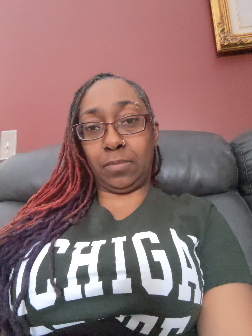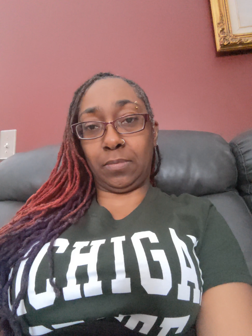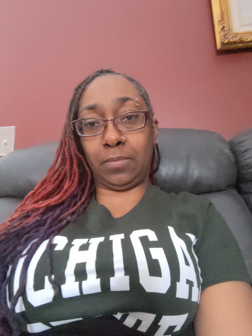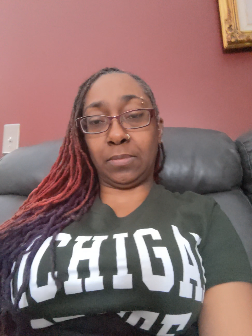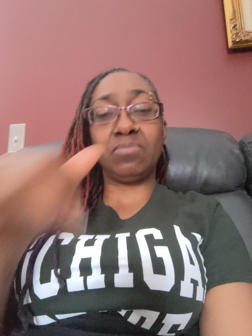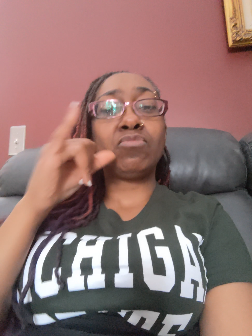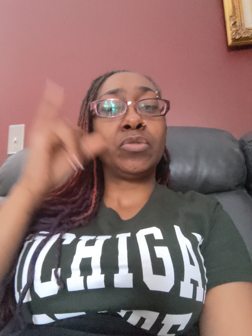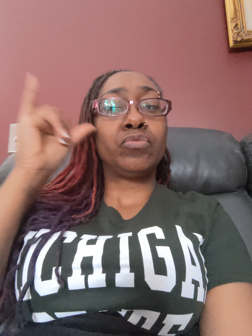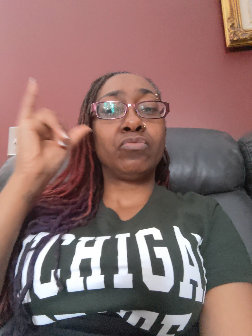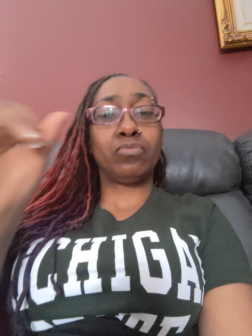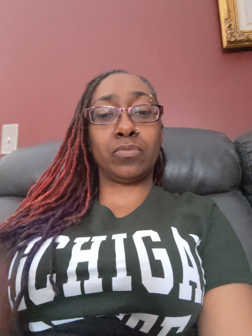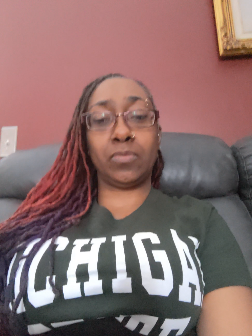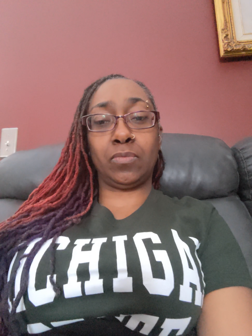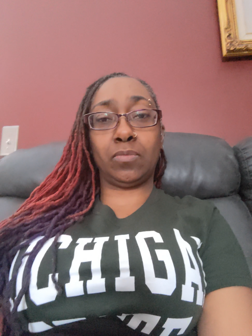yesterday